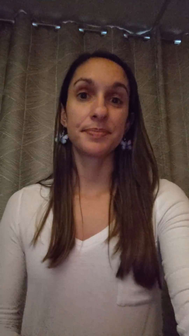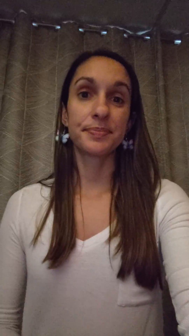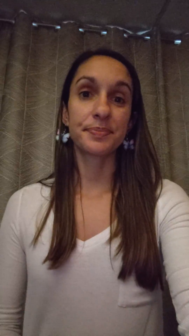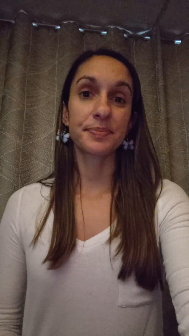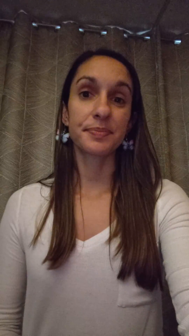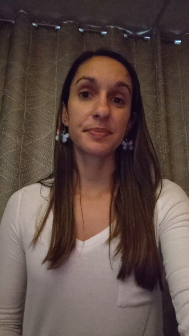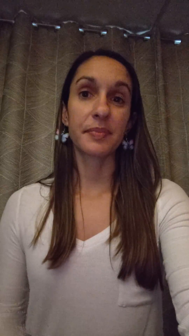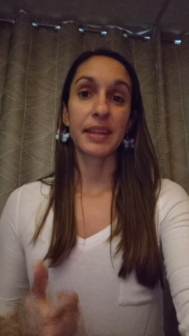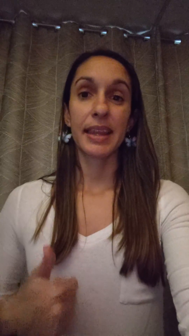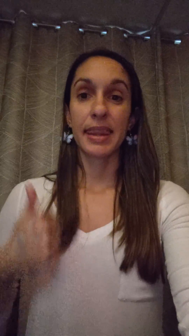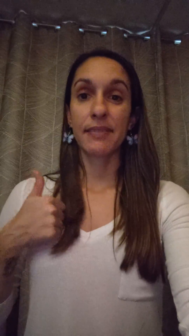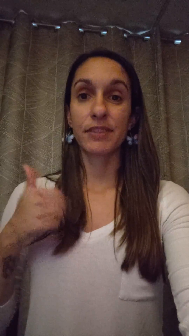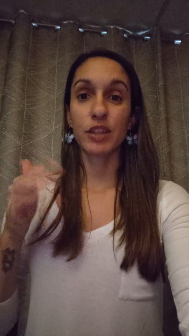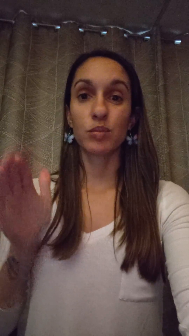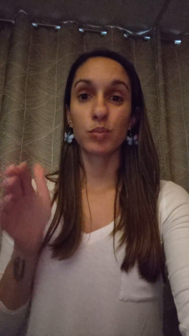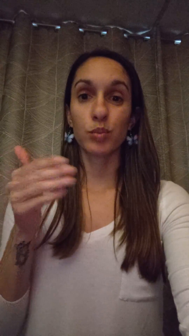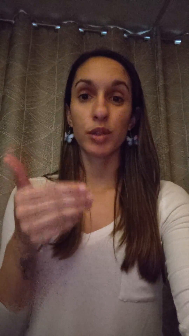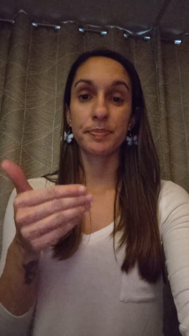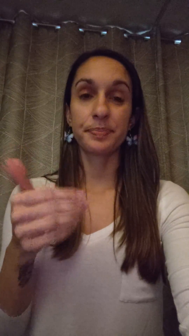living room